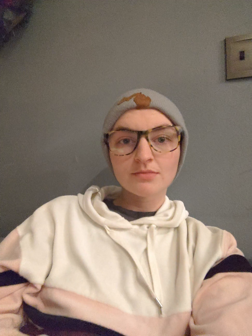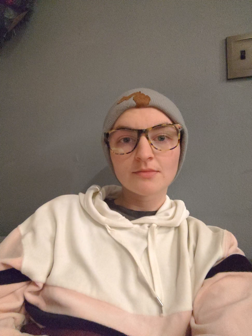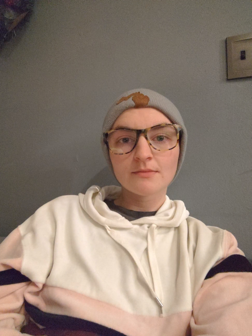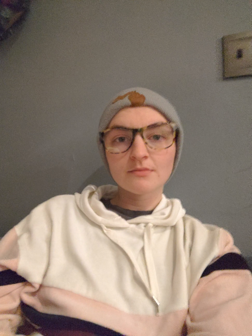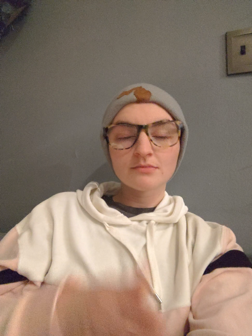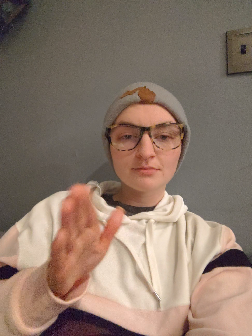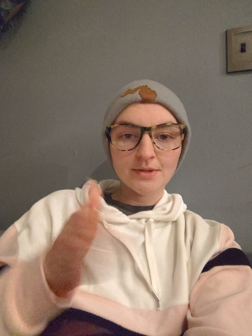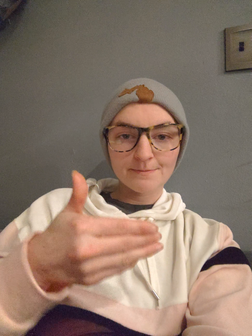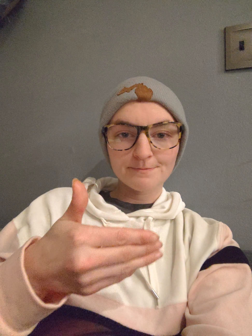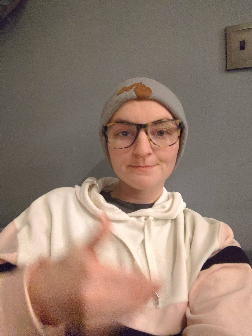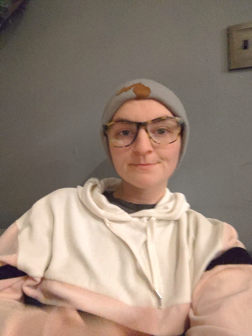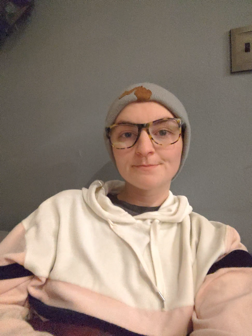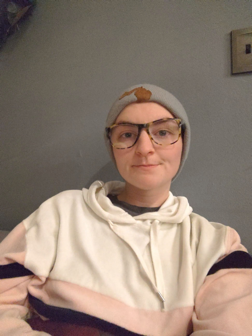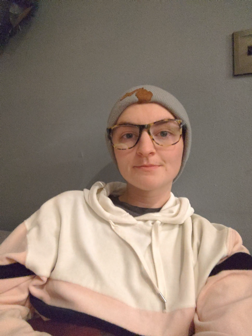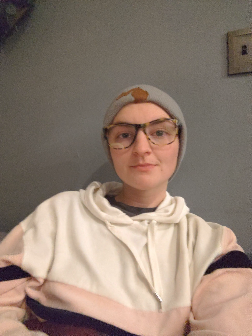room